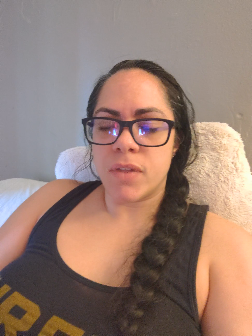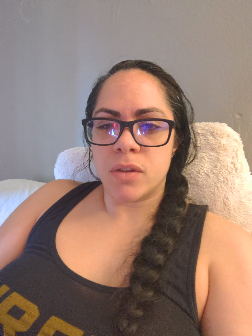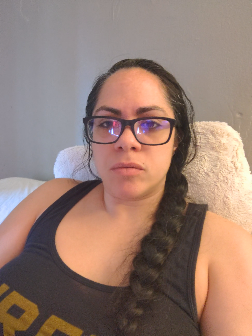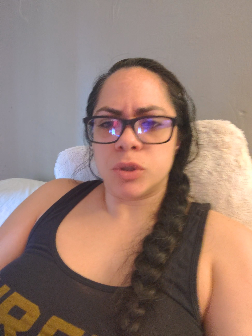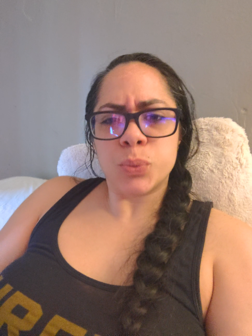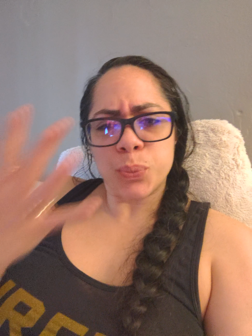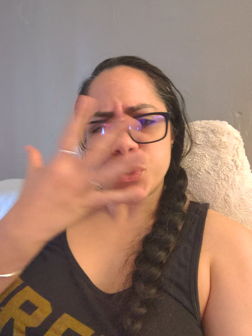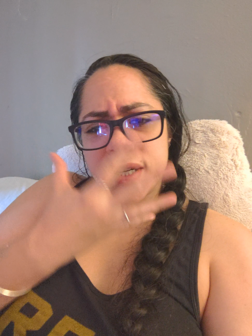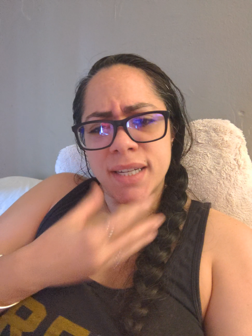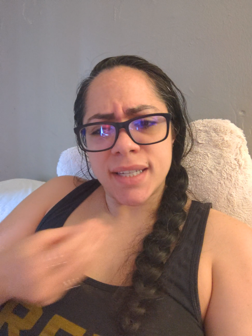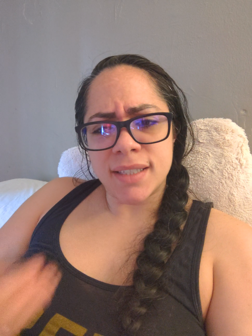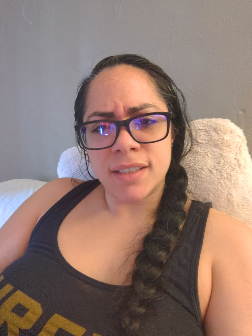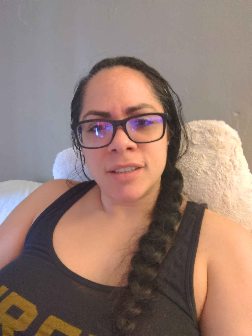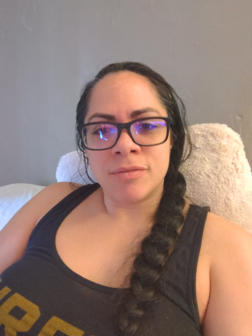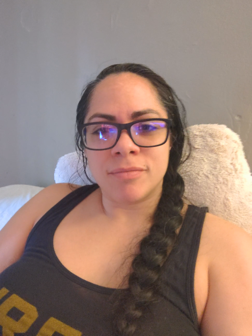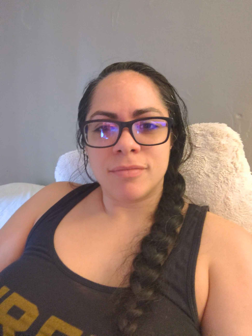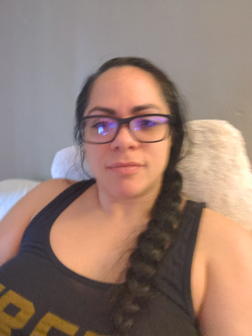pretty